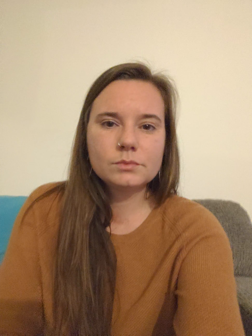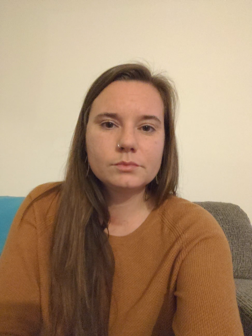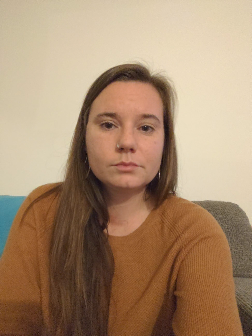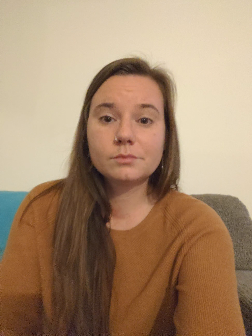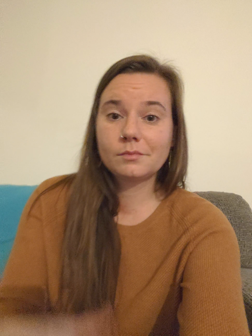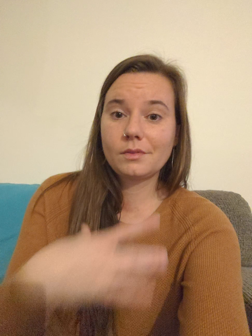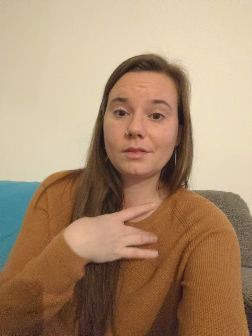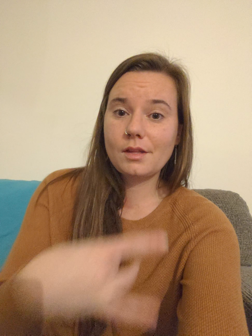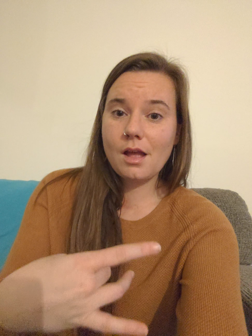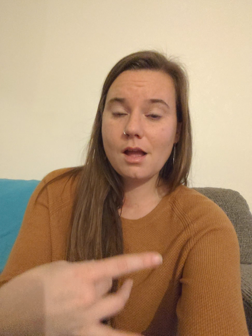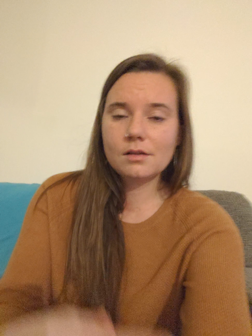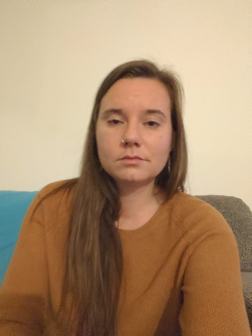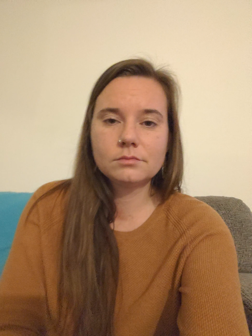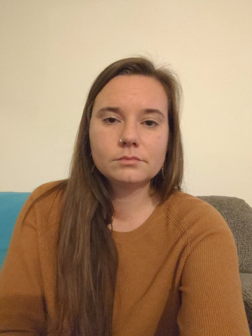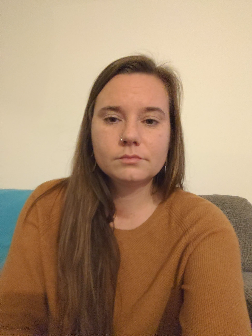like